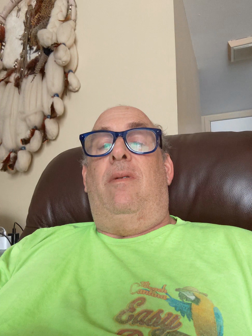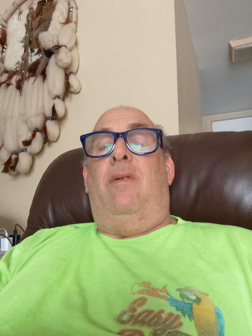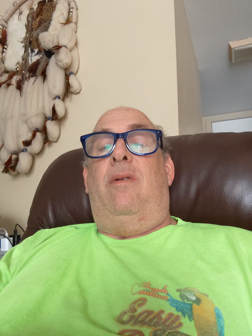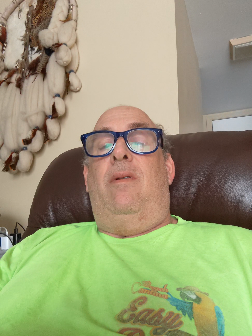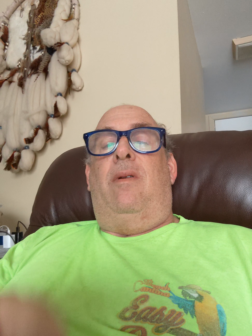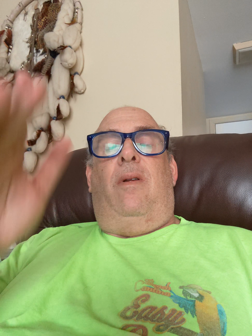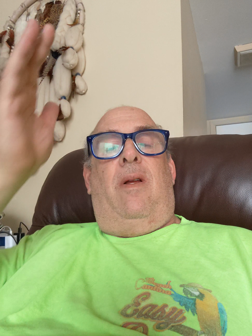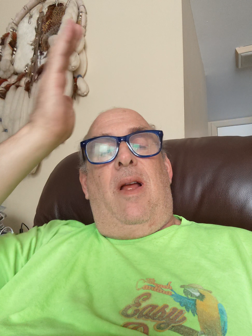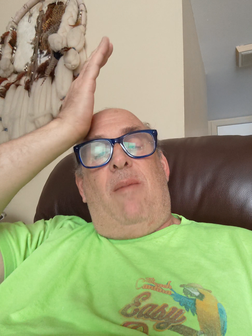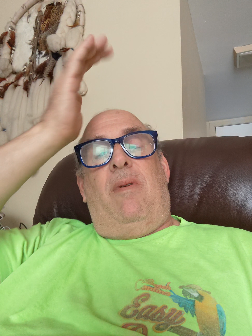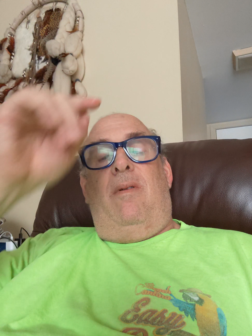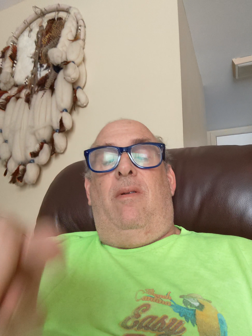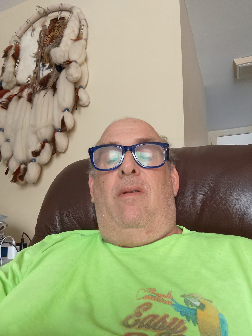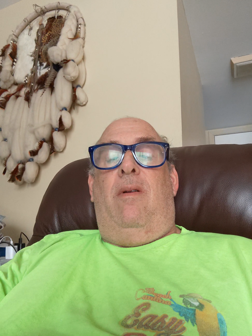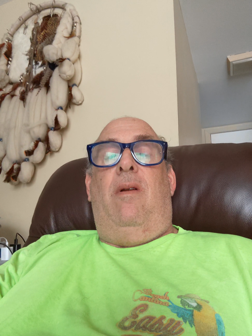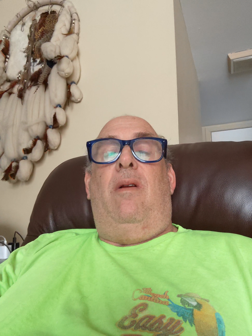garbage